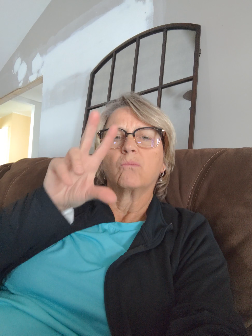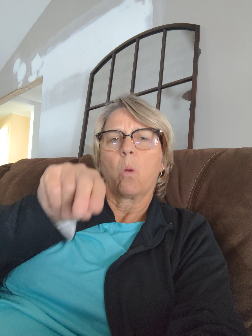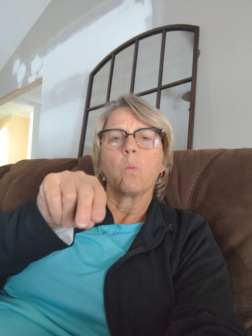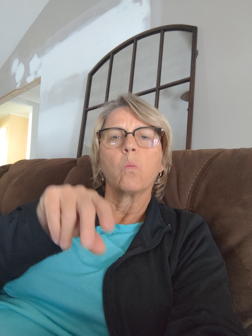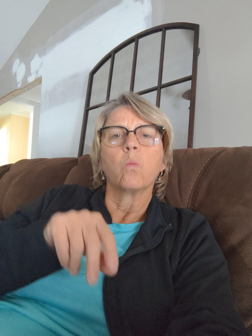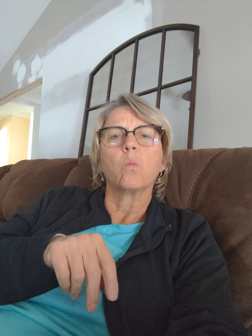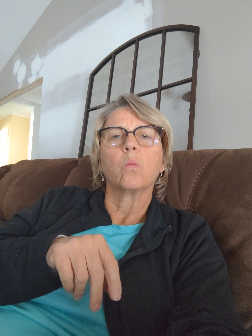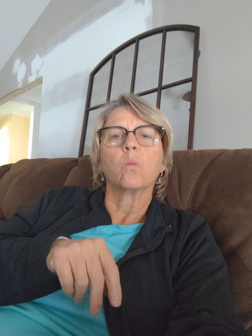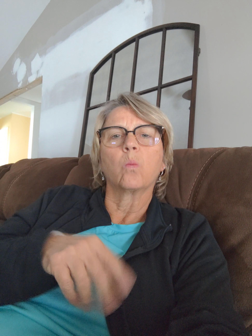no